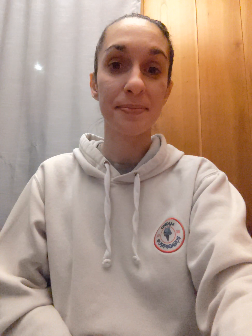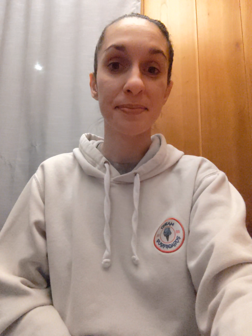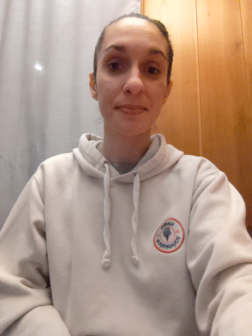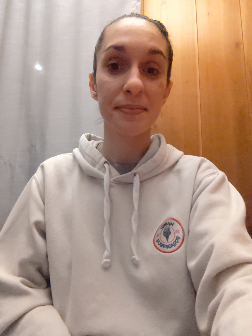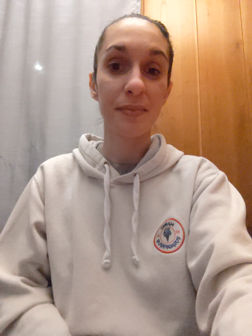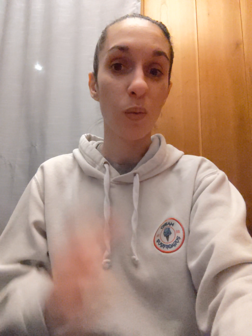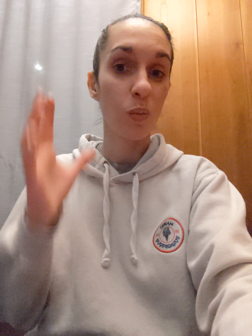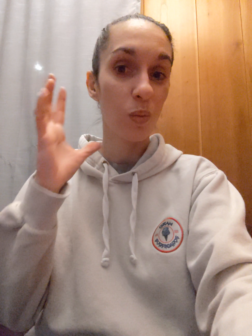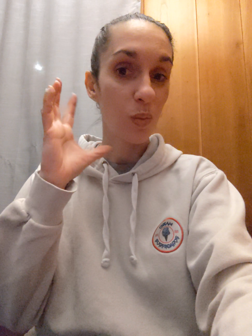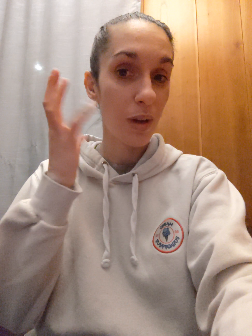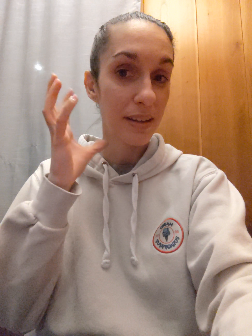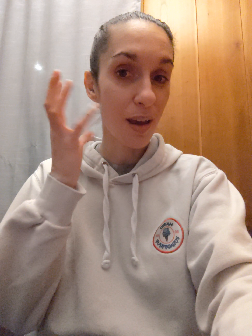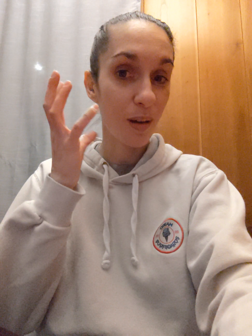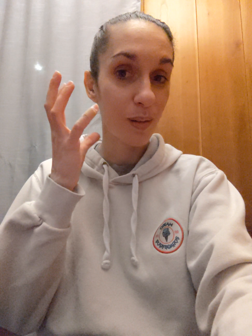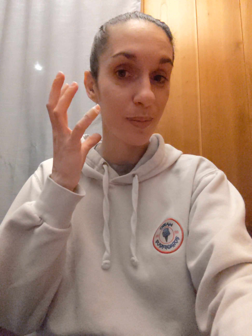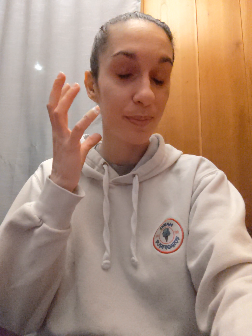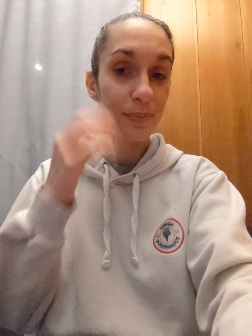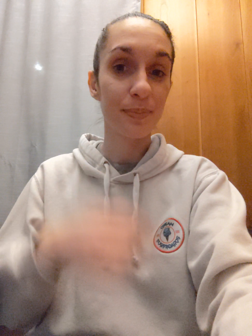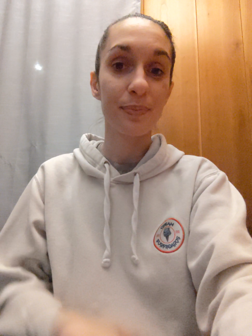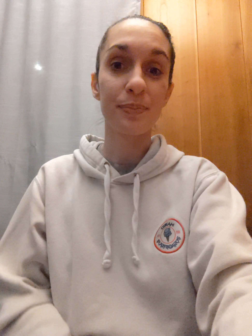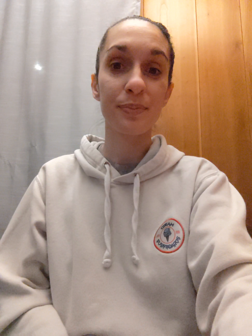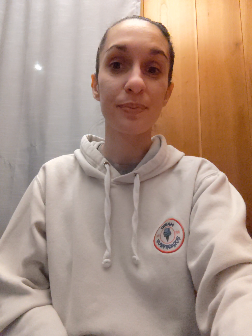radio